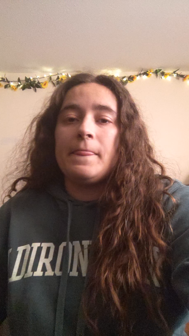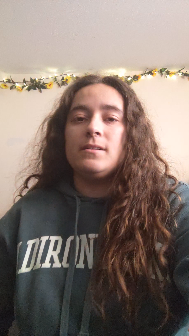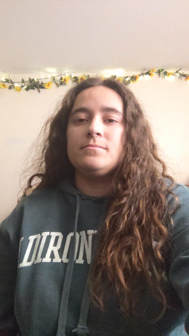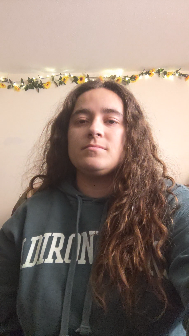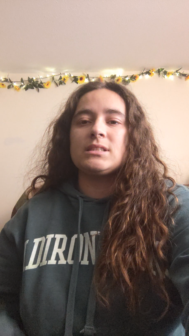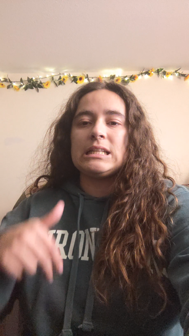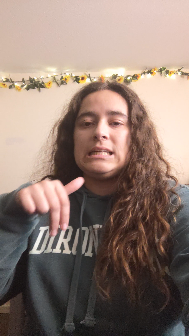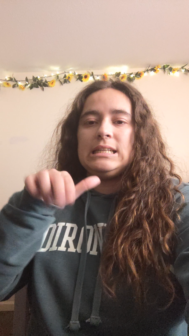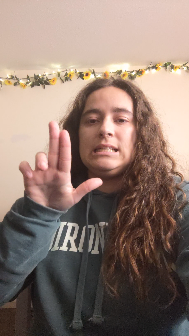lick